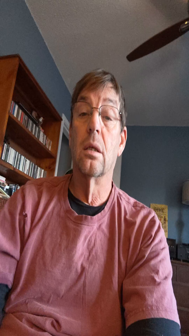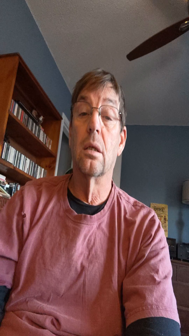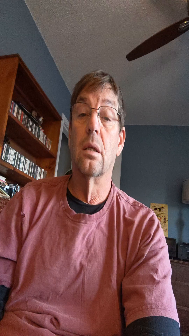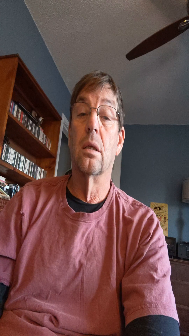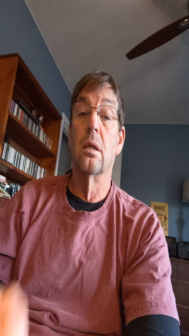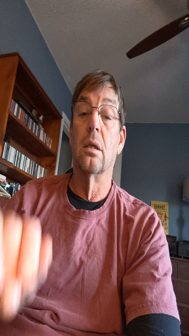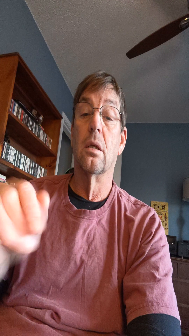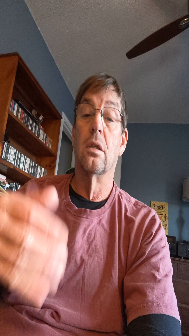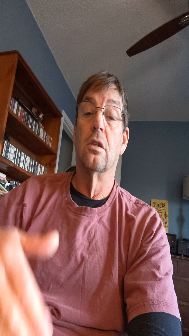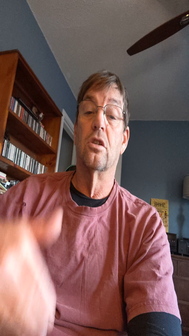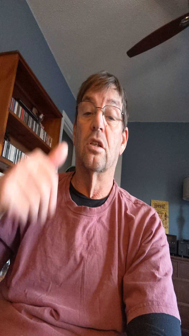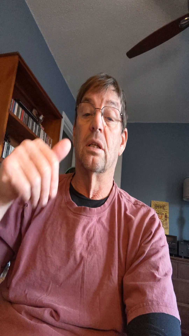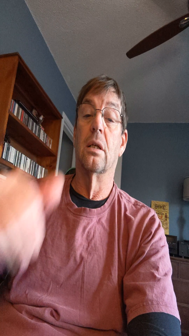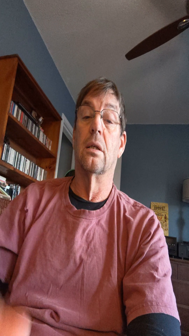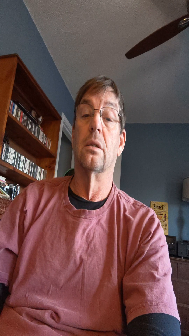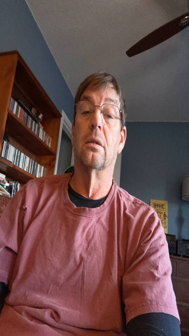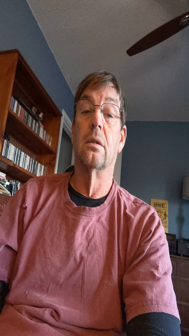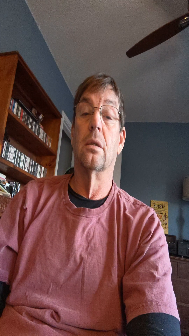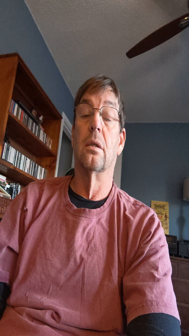jeans